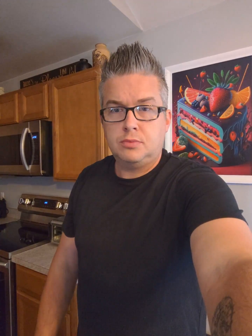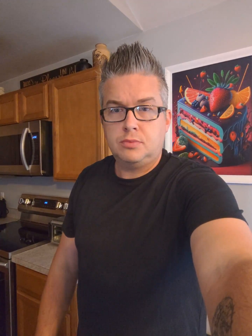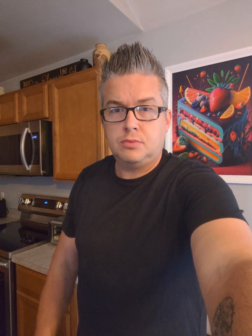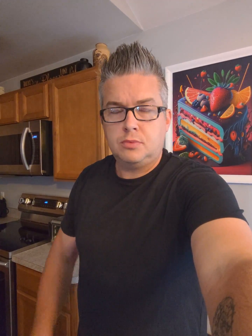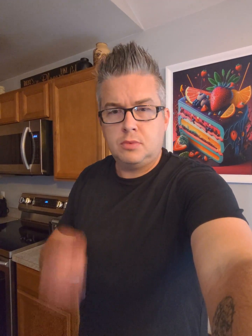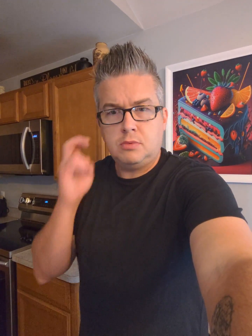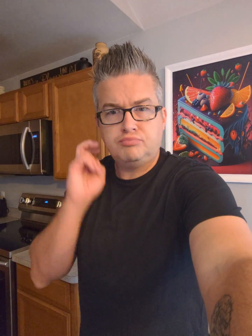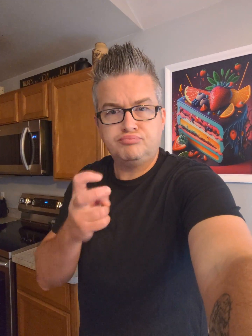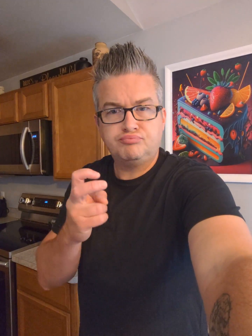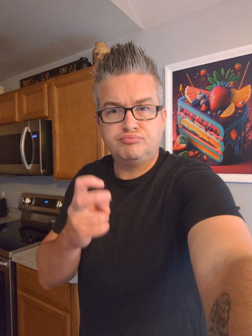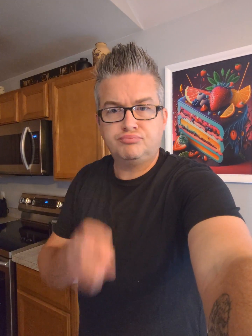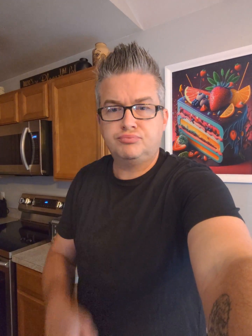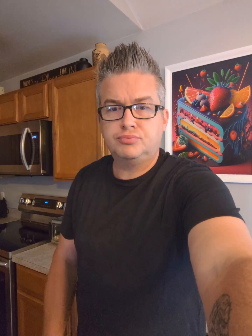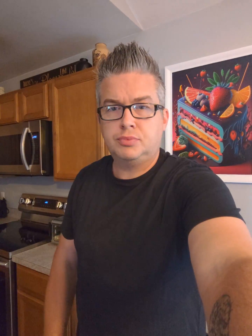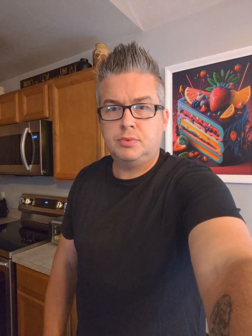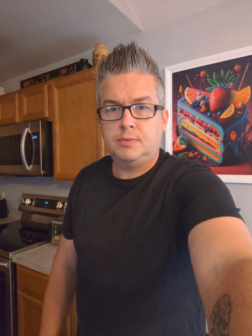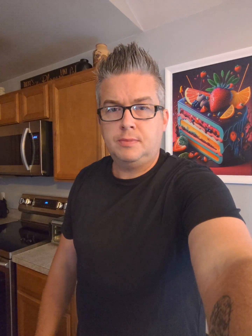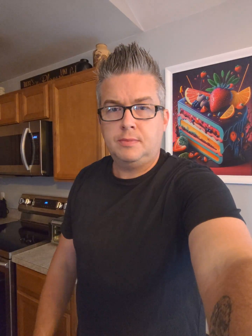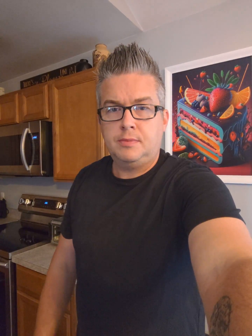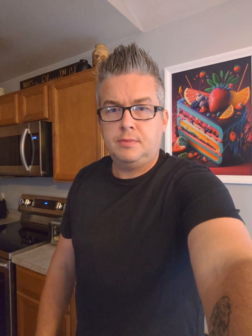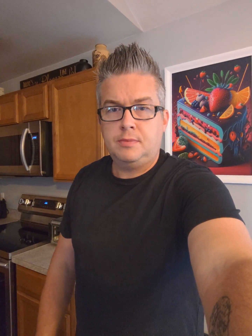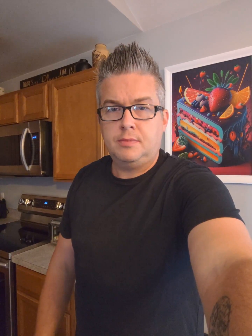hard